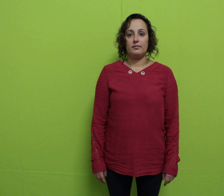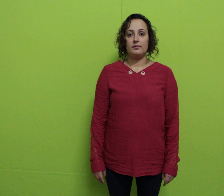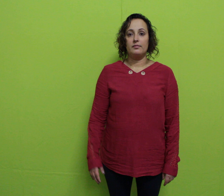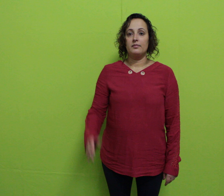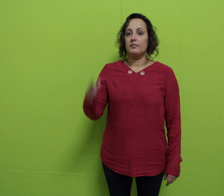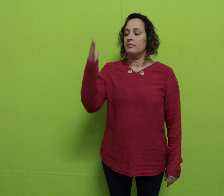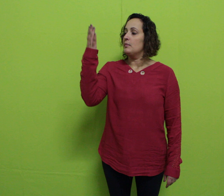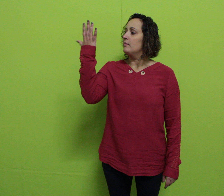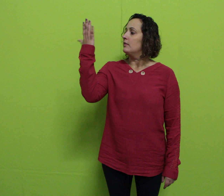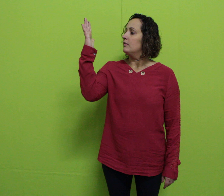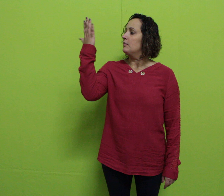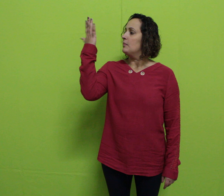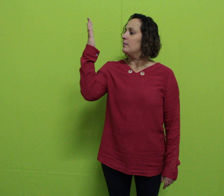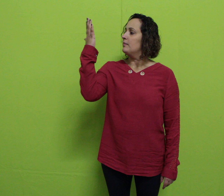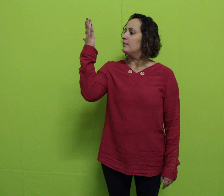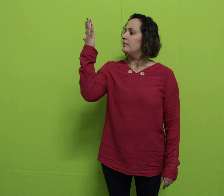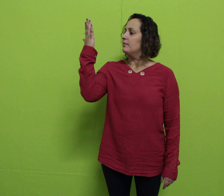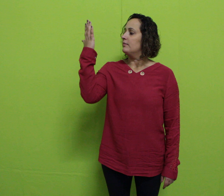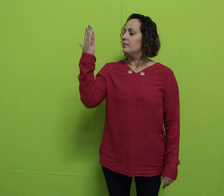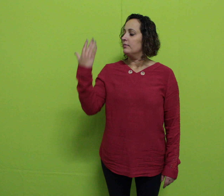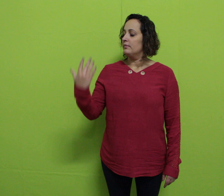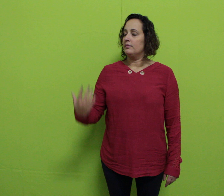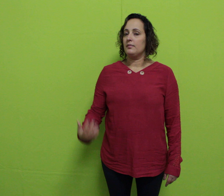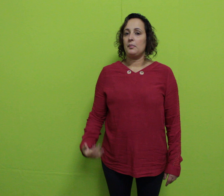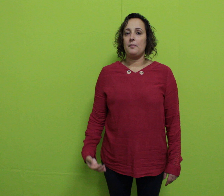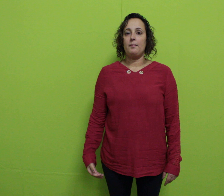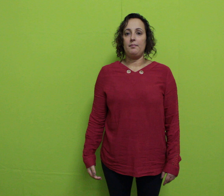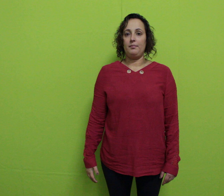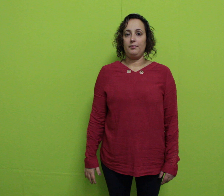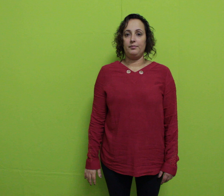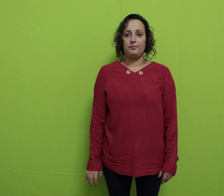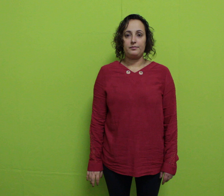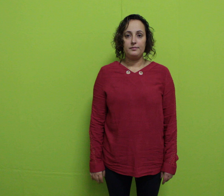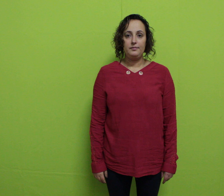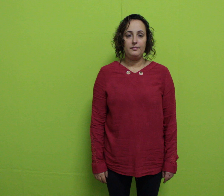espelho